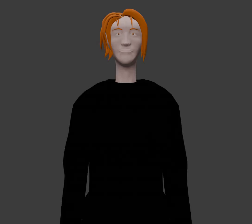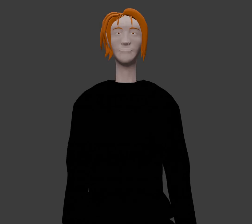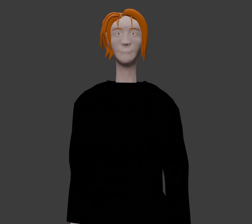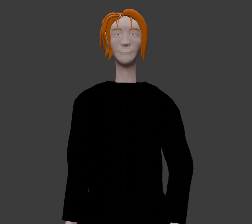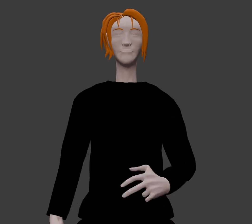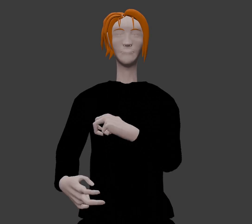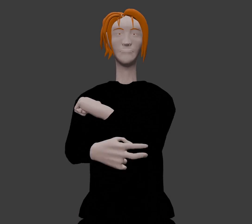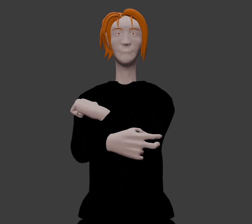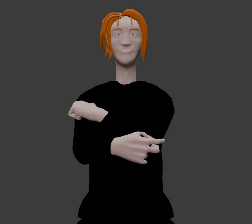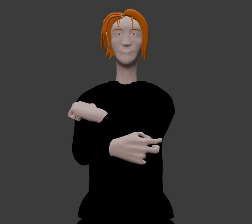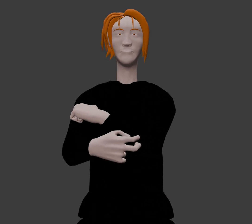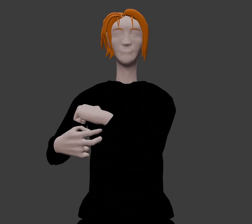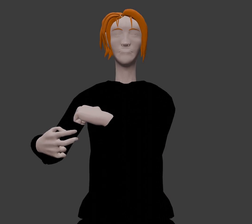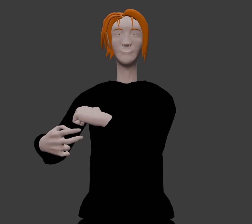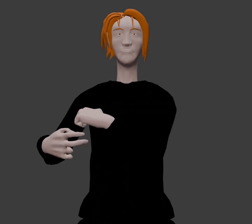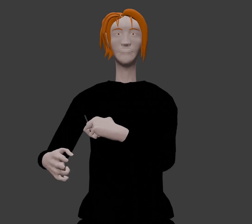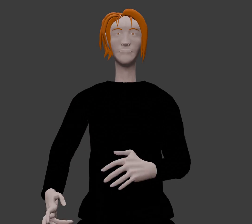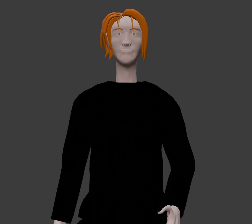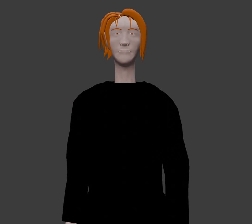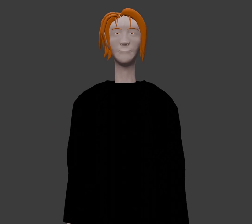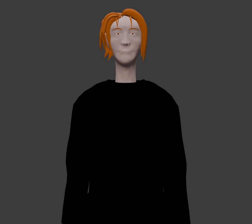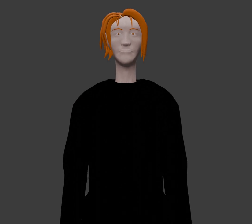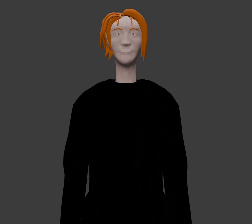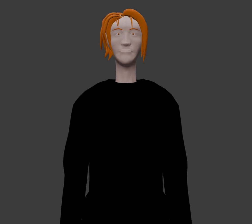Bandit